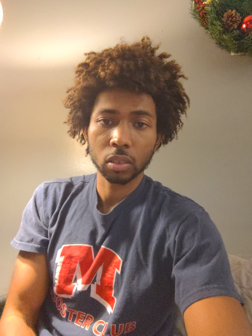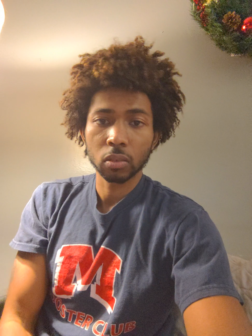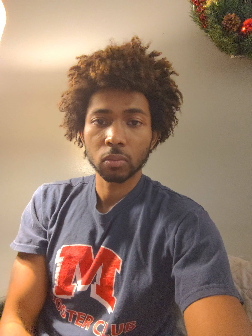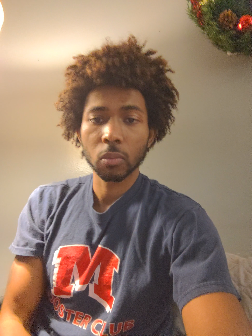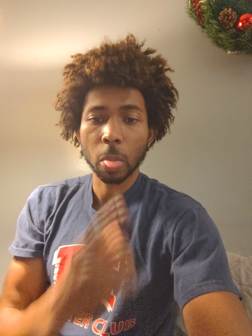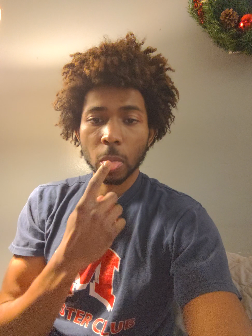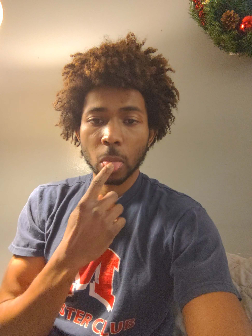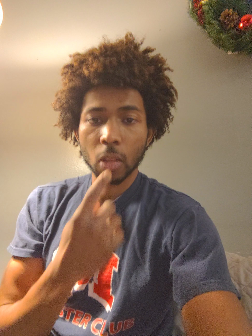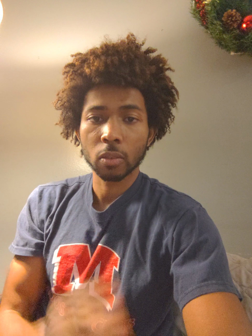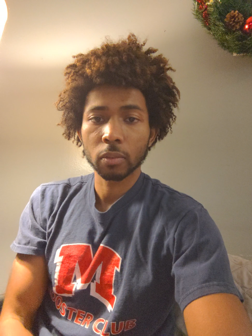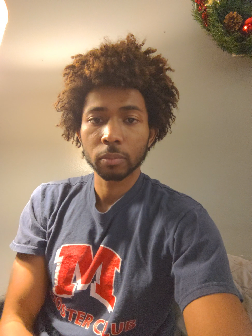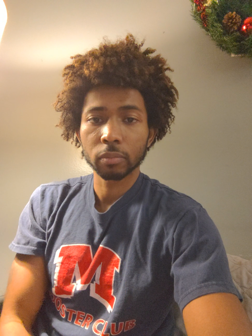tongue